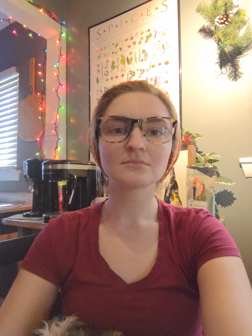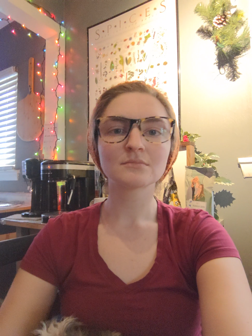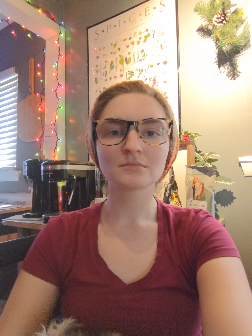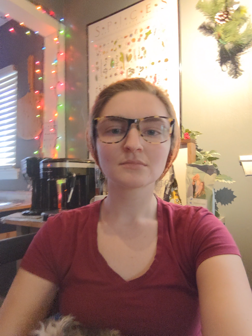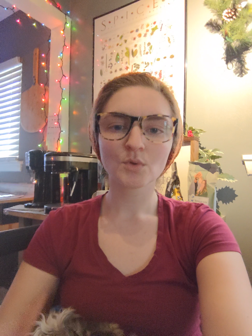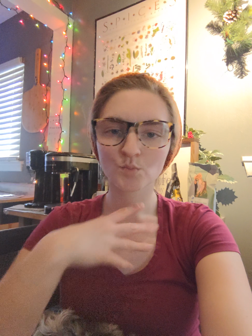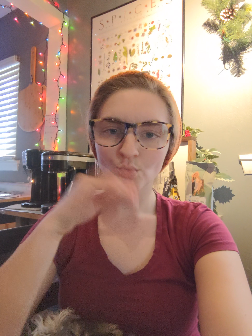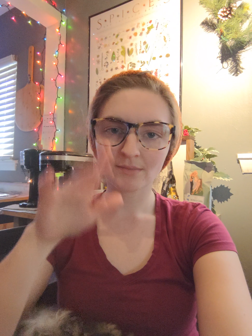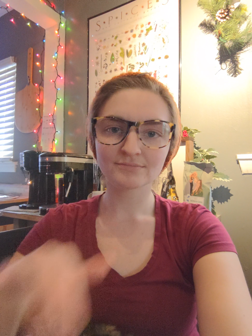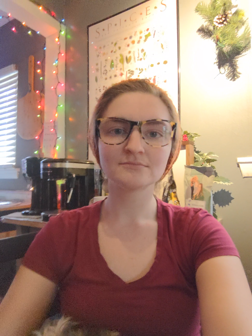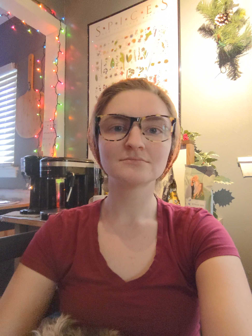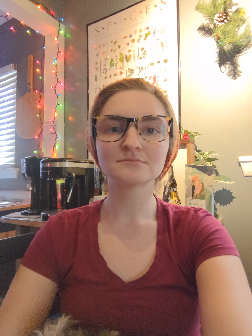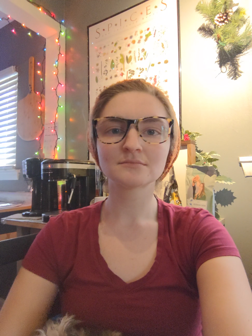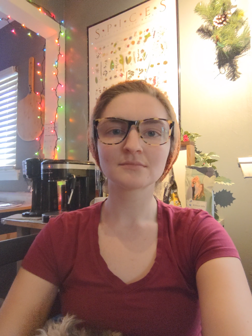snow